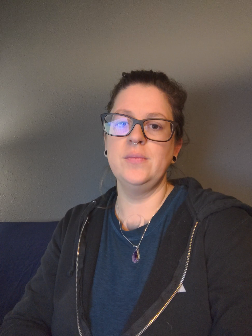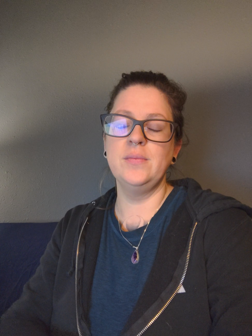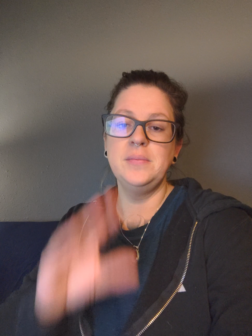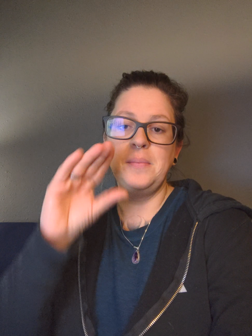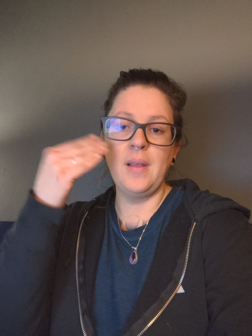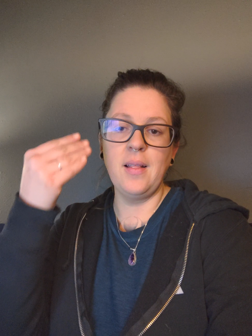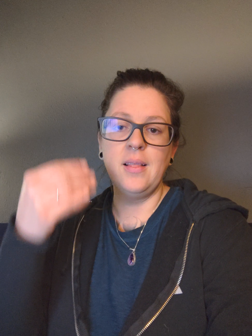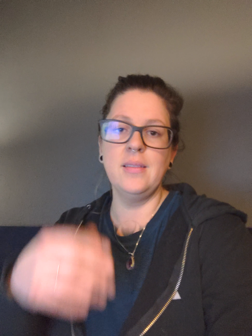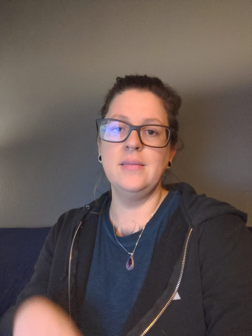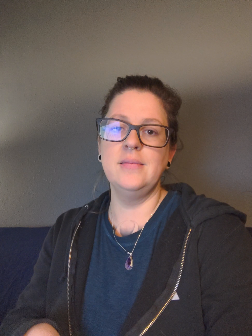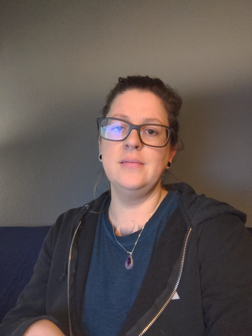smile